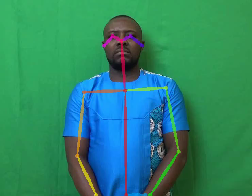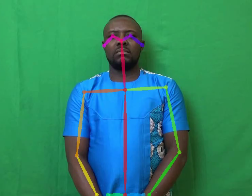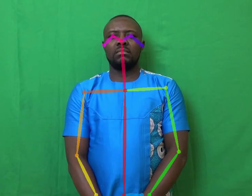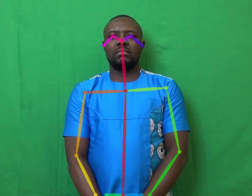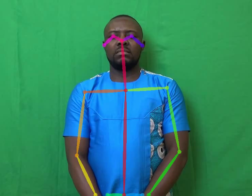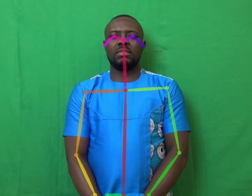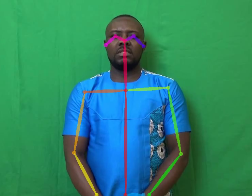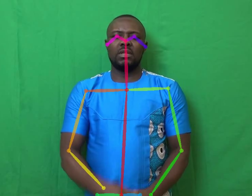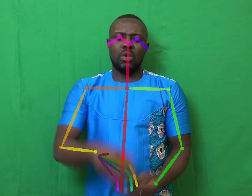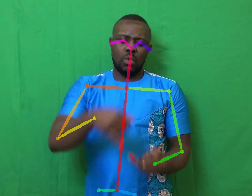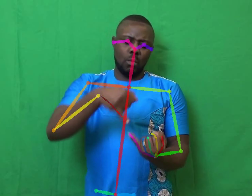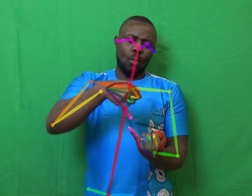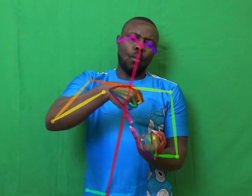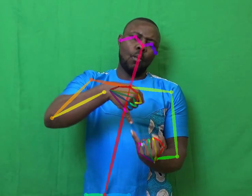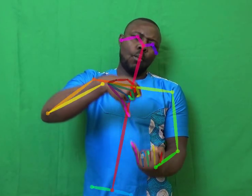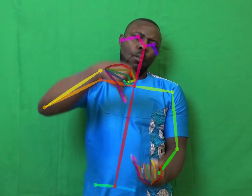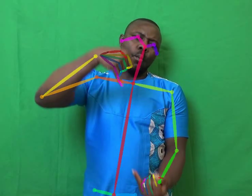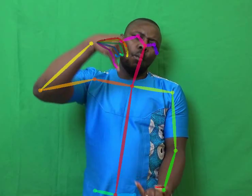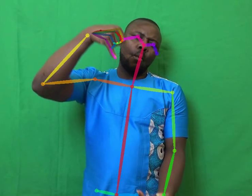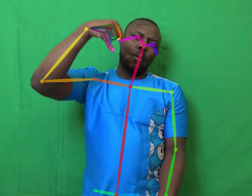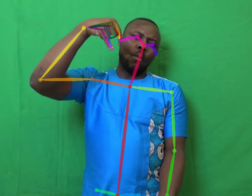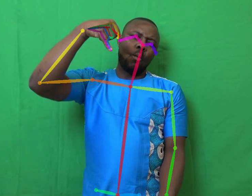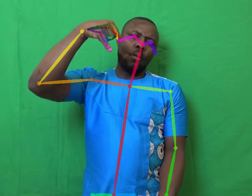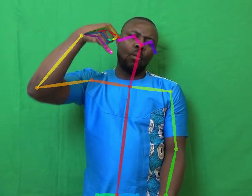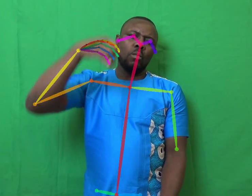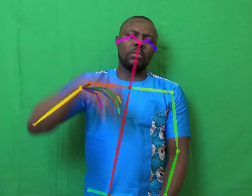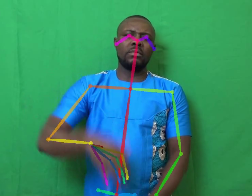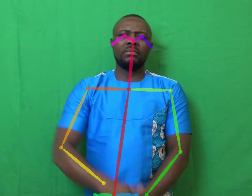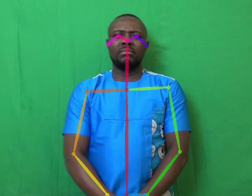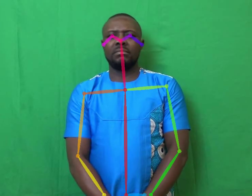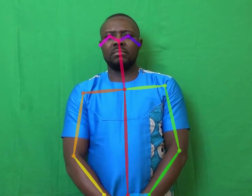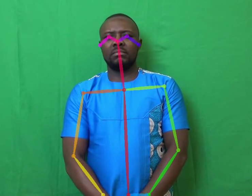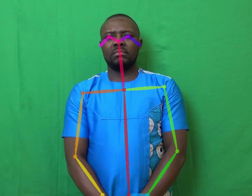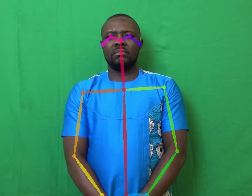thin